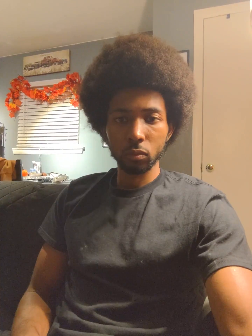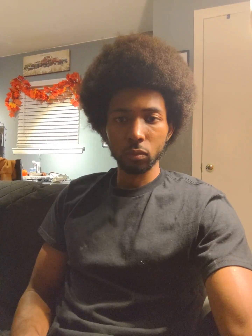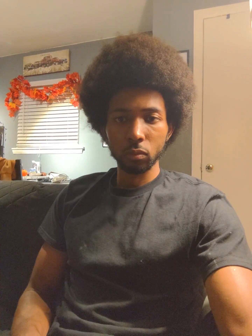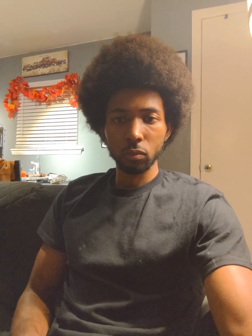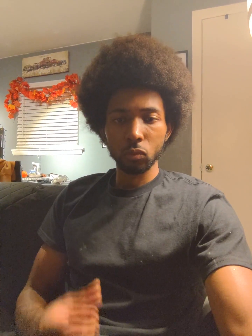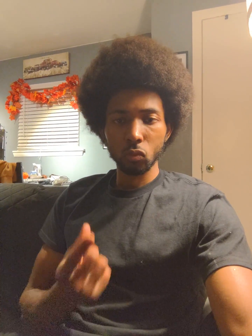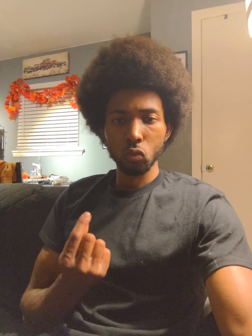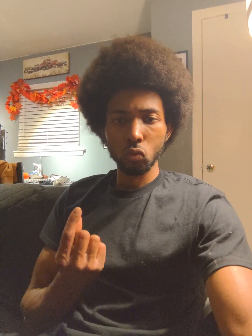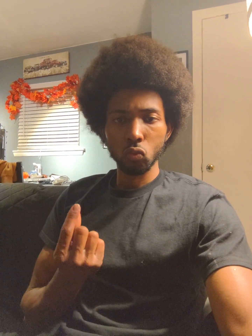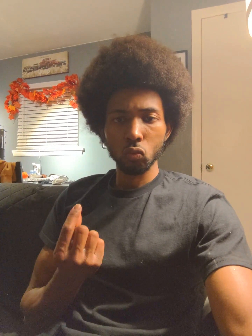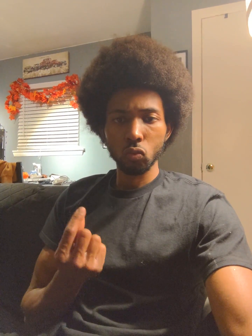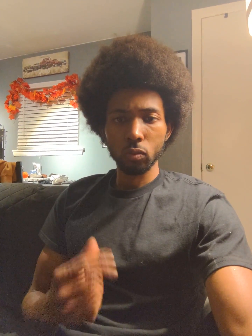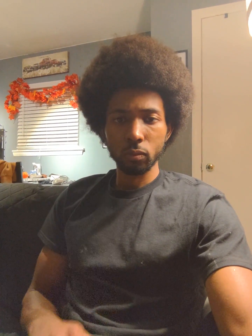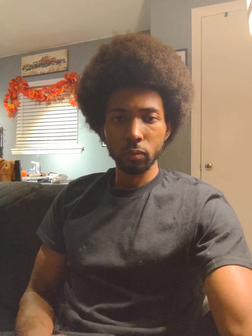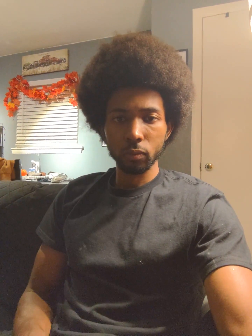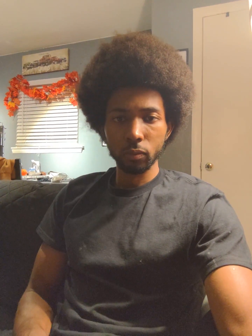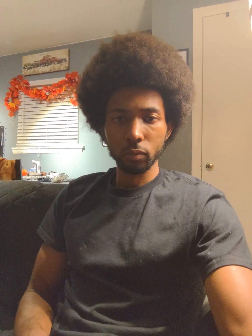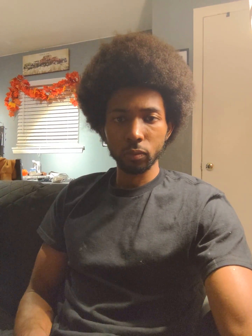do